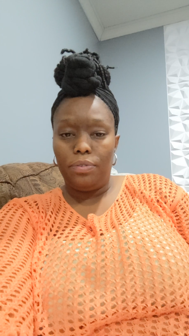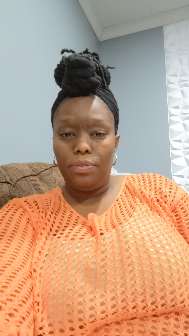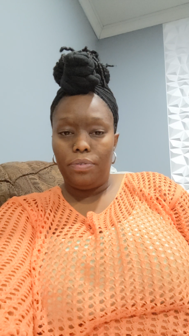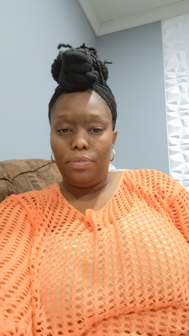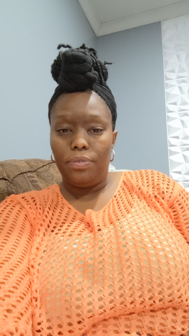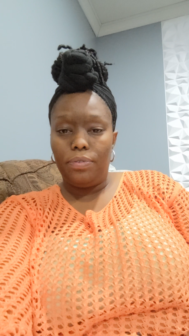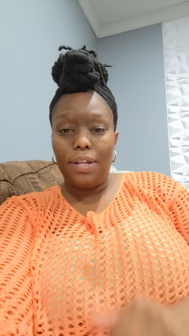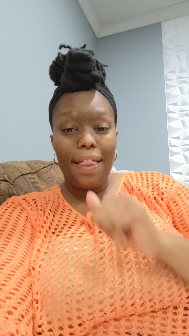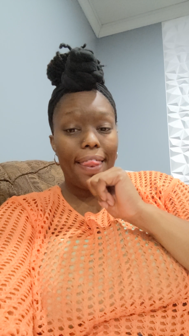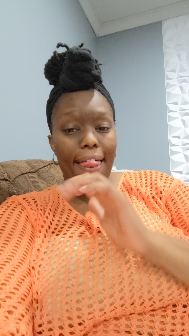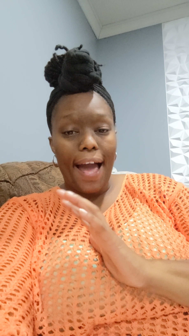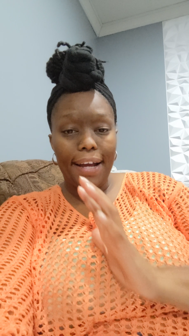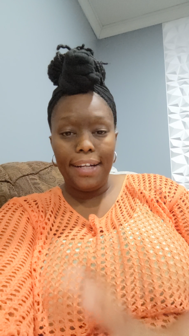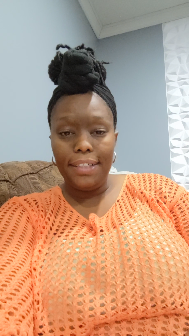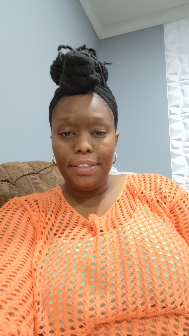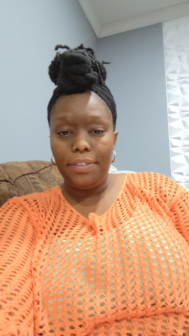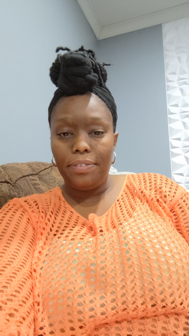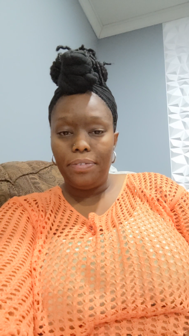lady